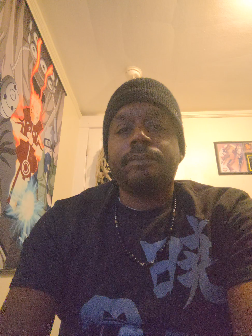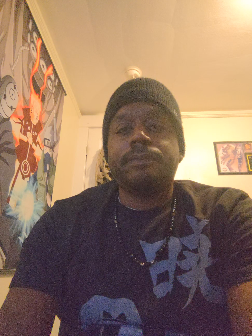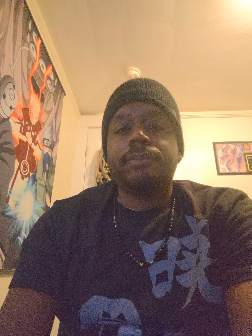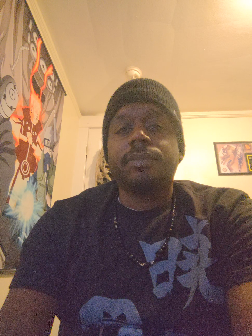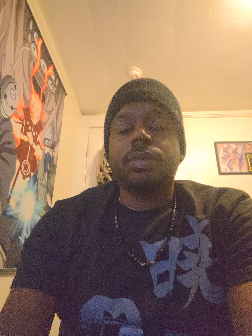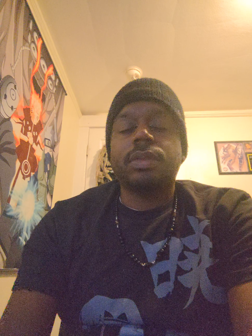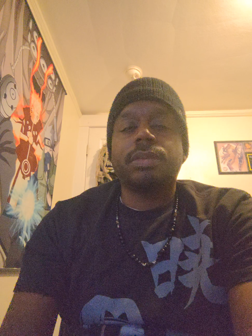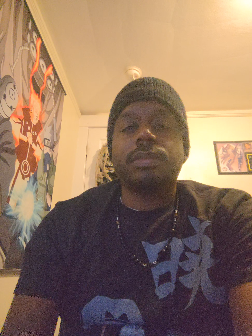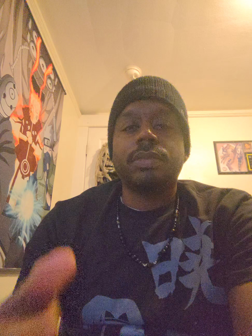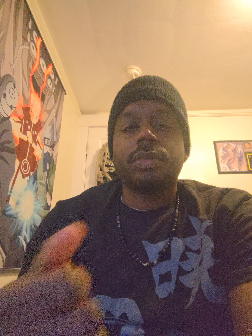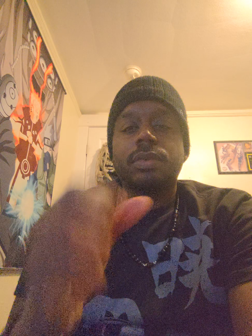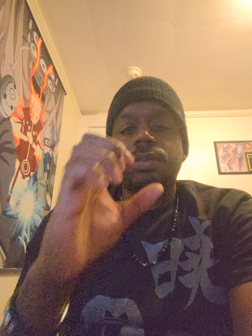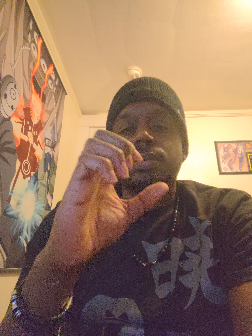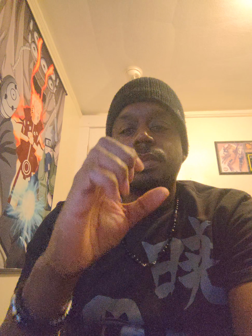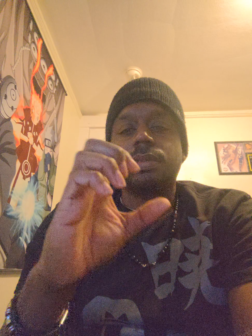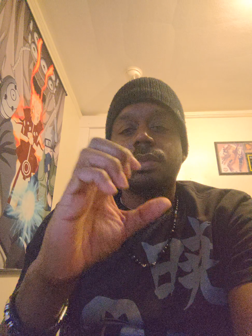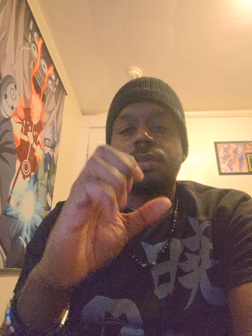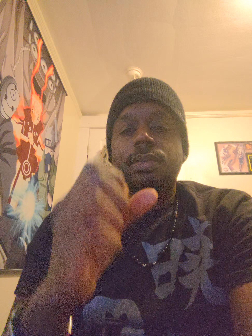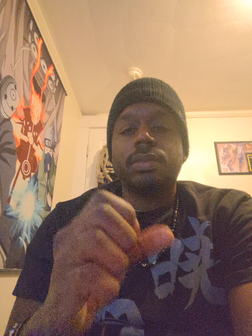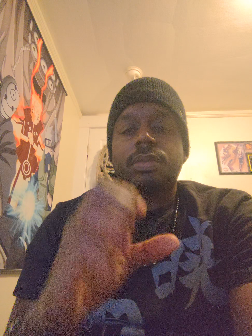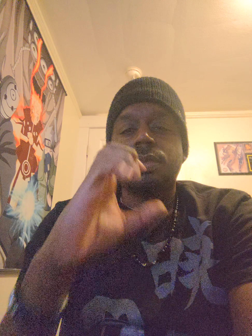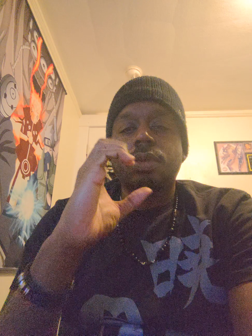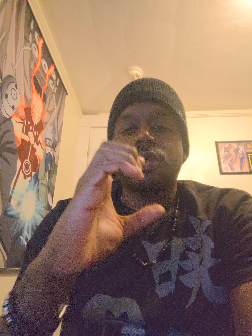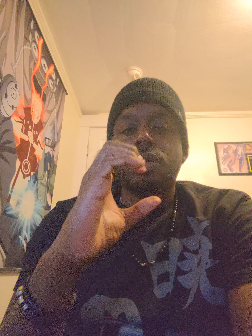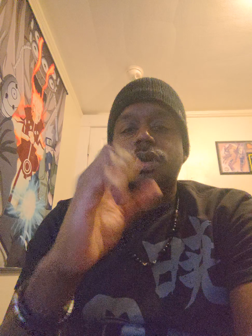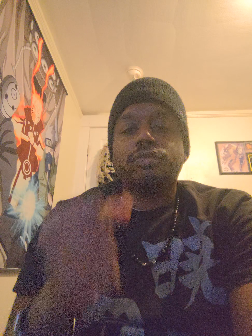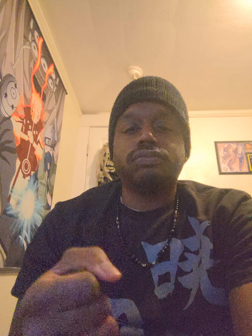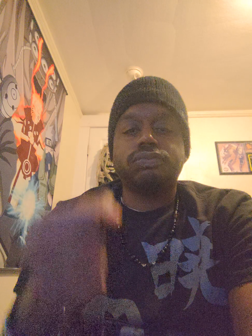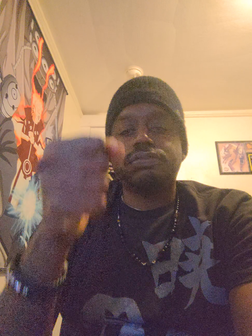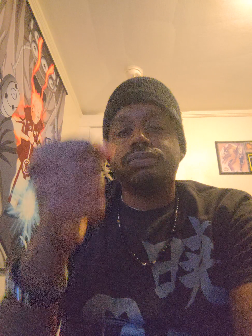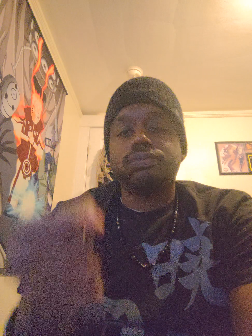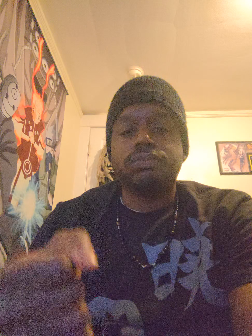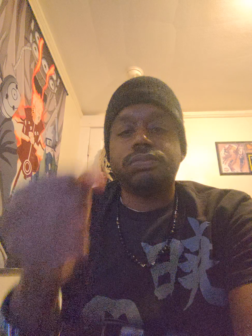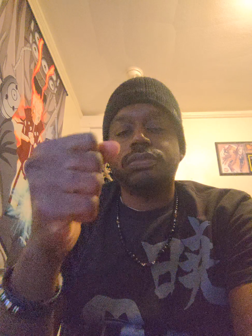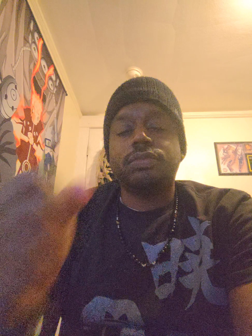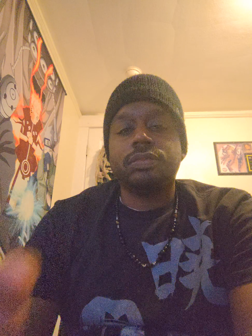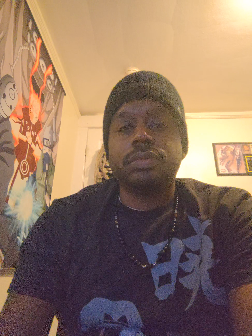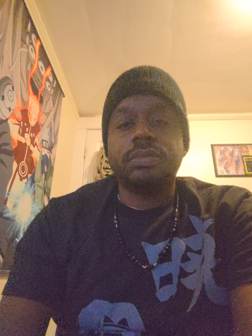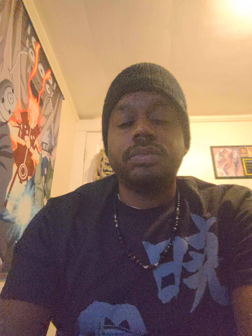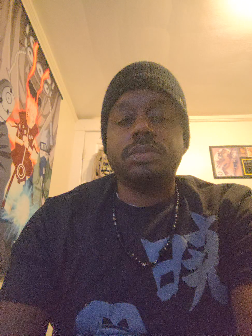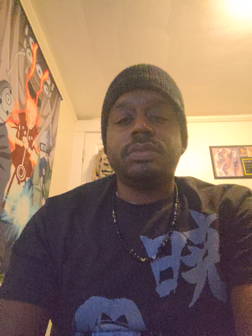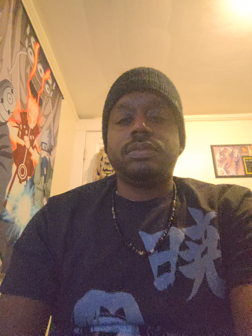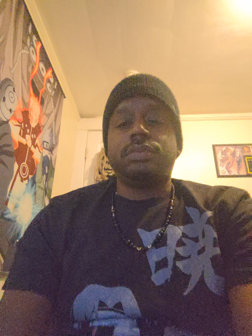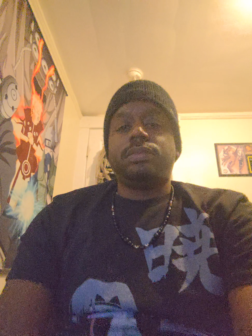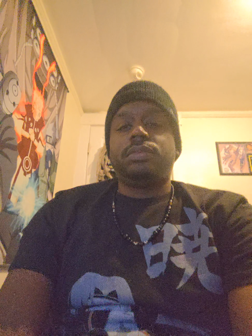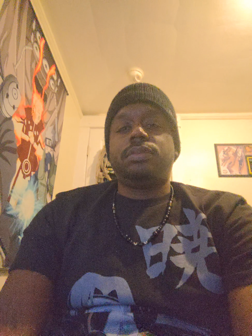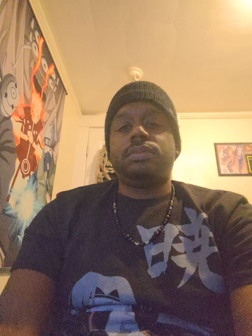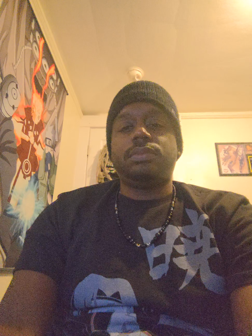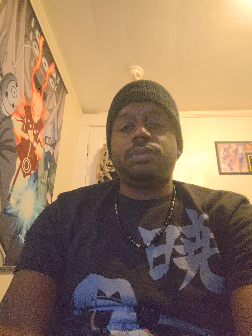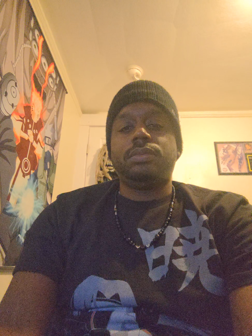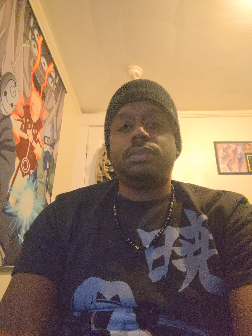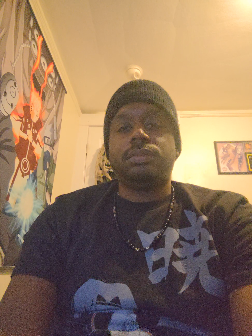car